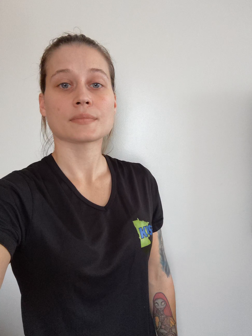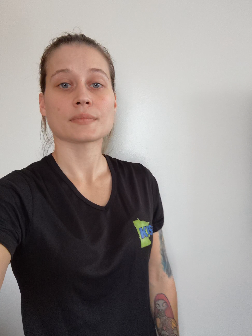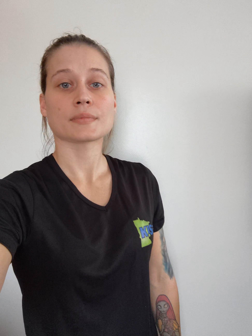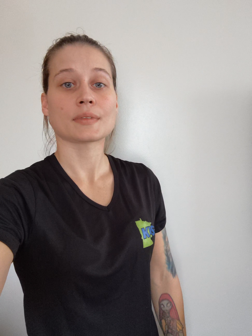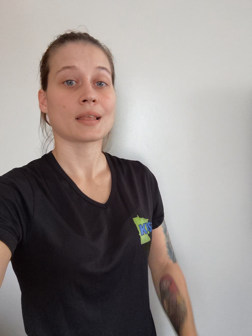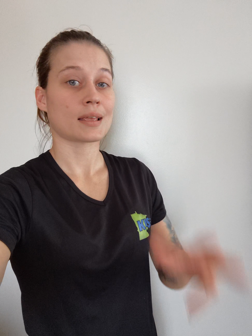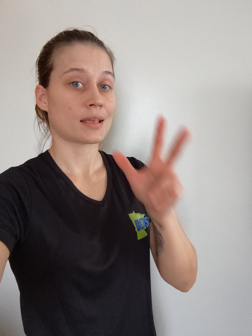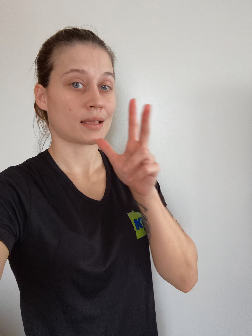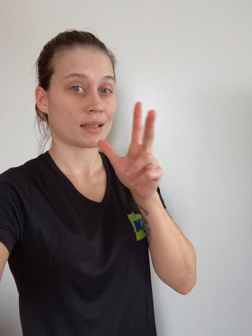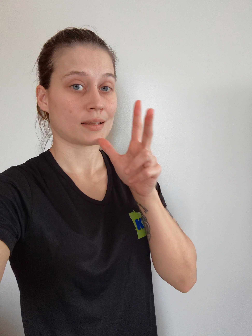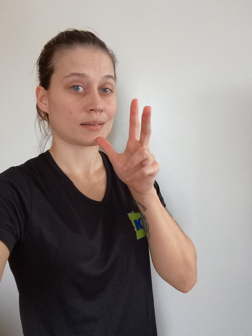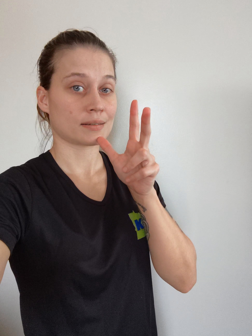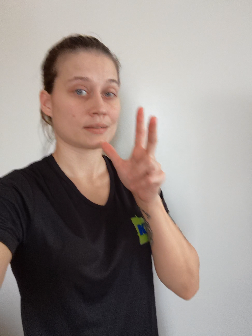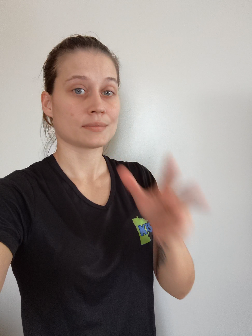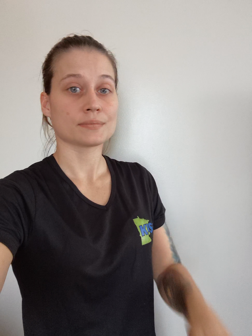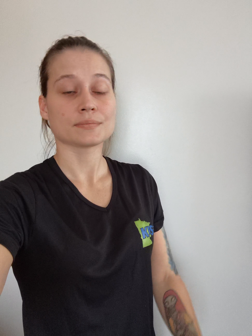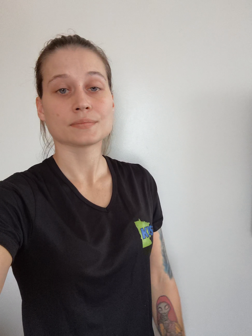hen